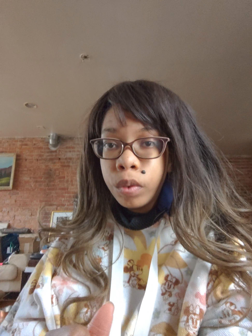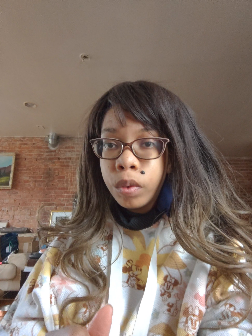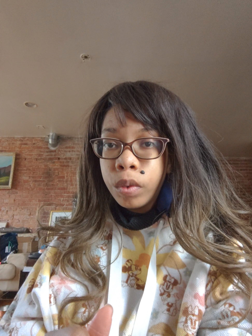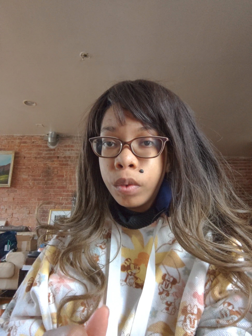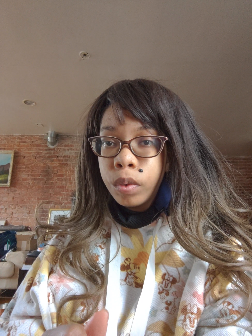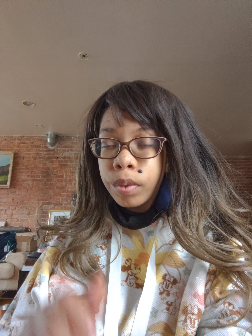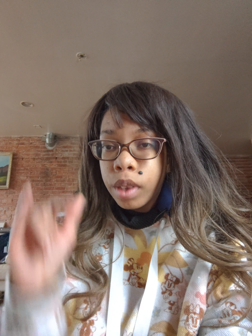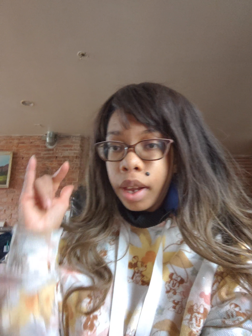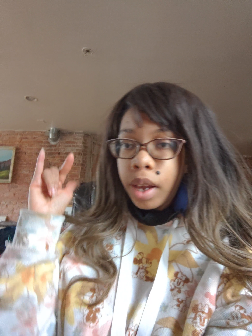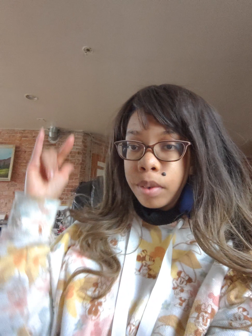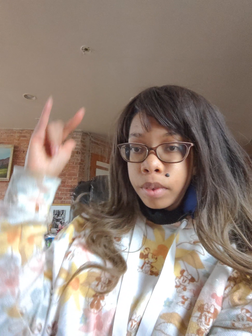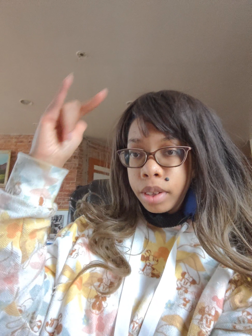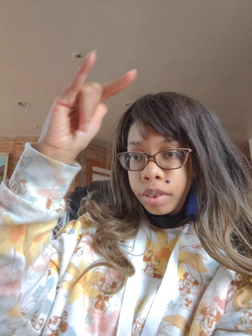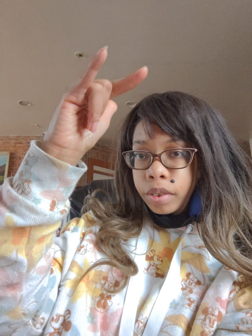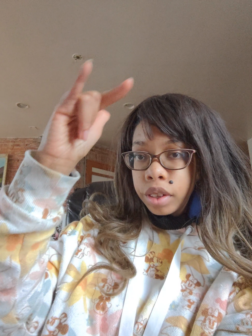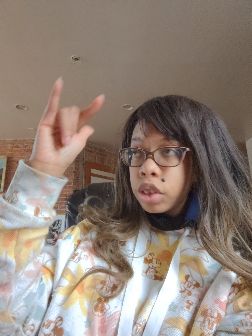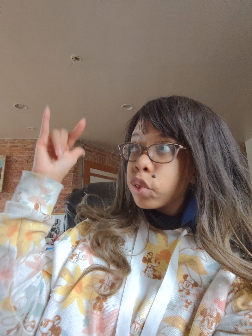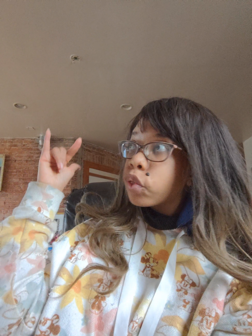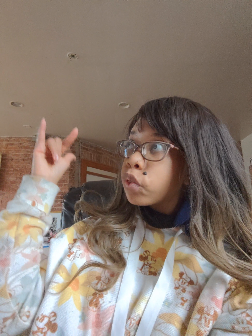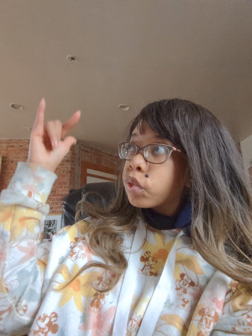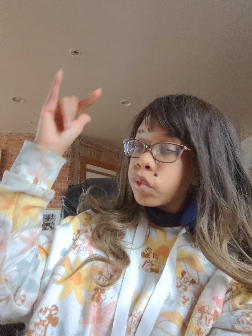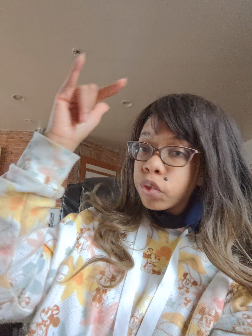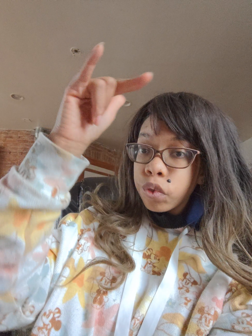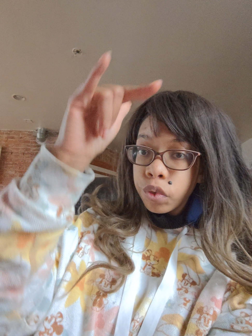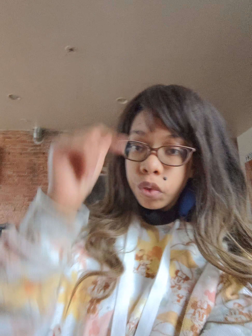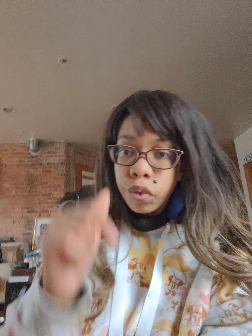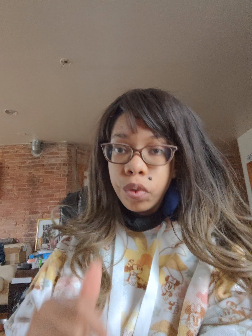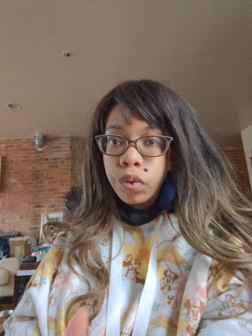airplane